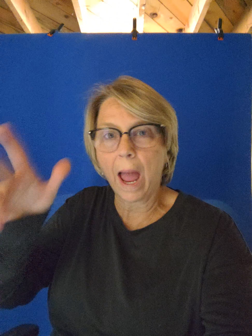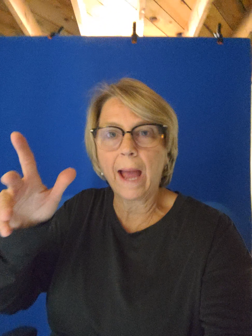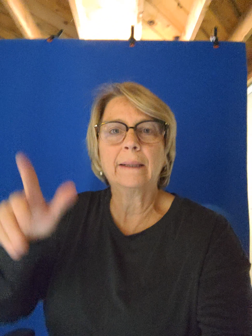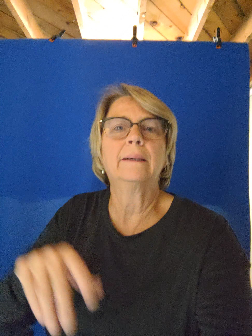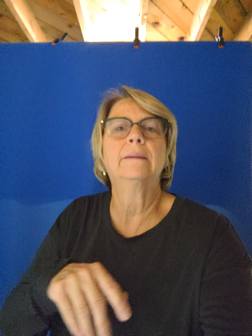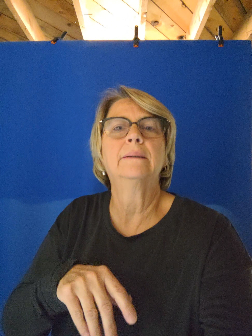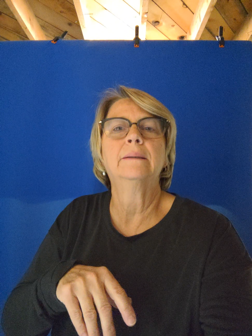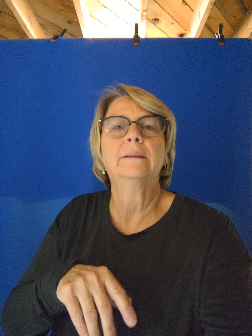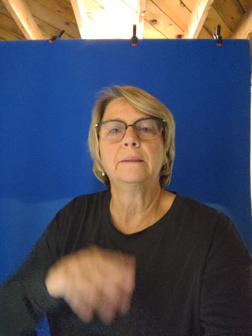awake